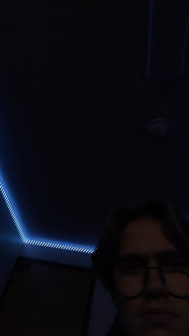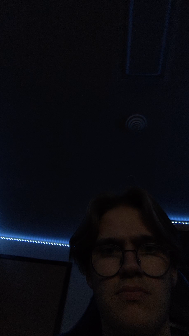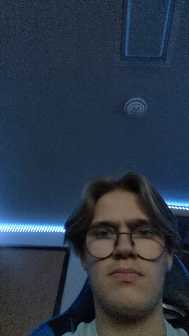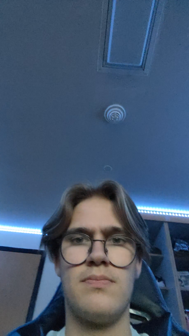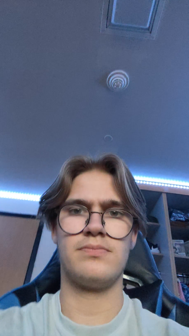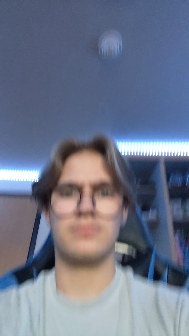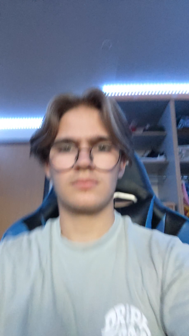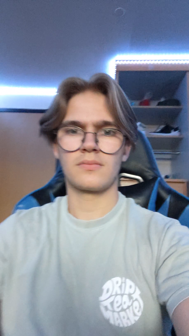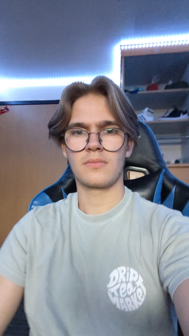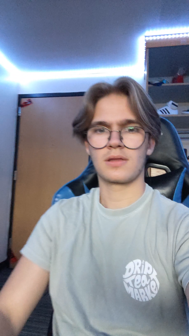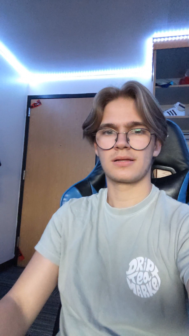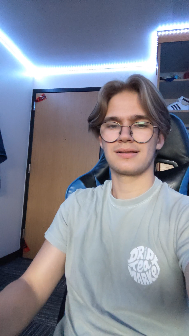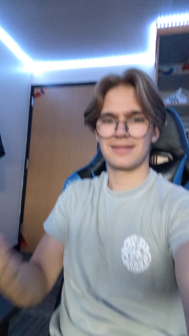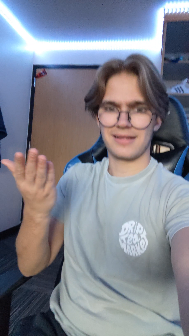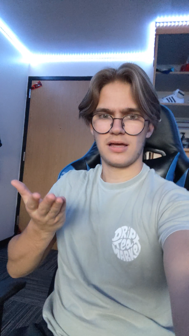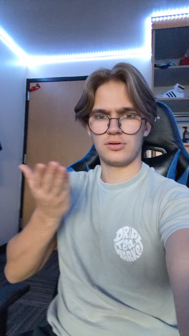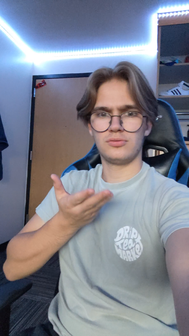carry